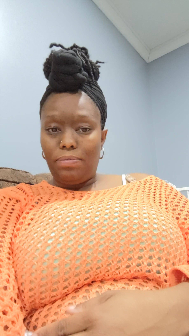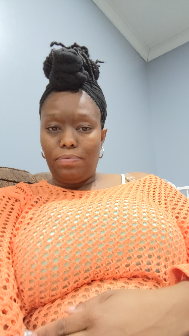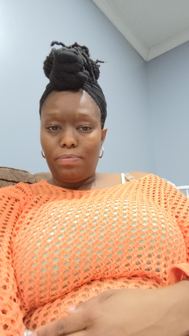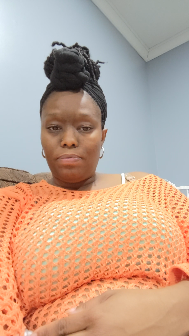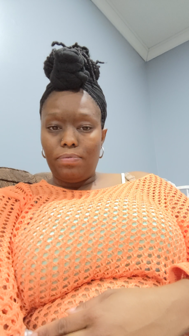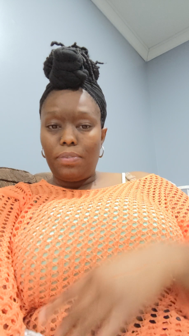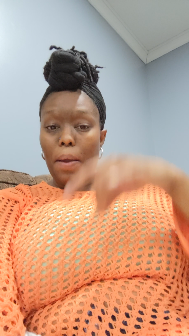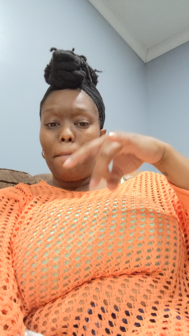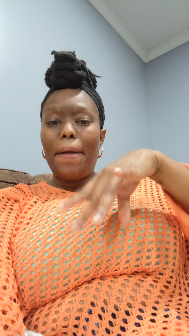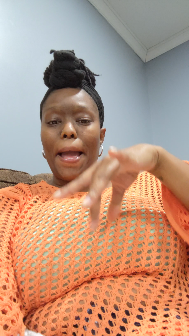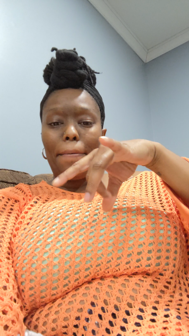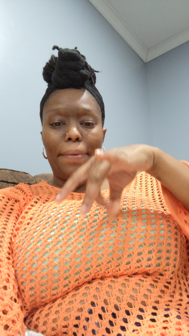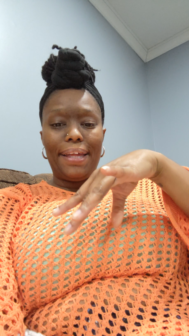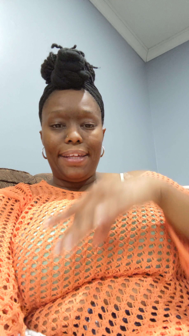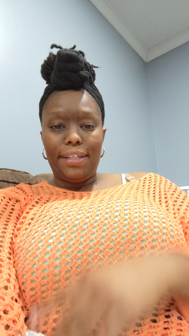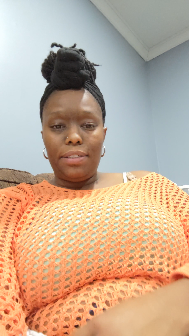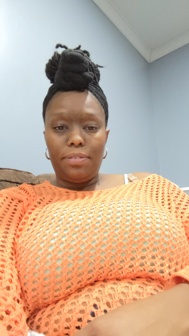pumpkin